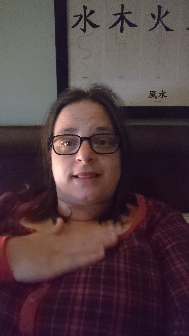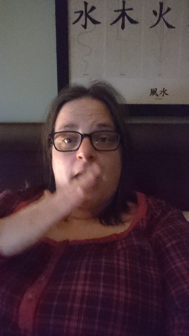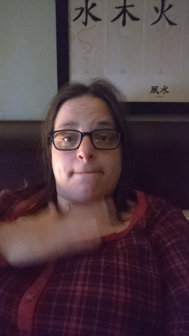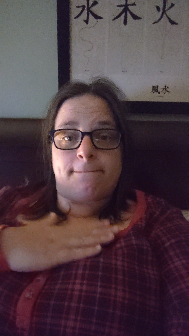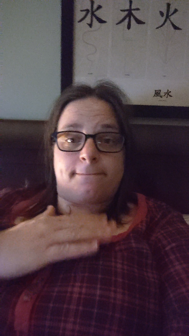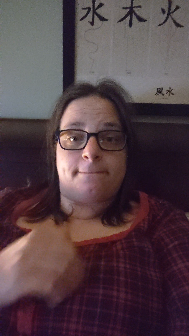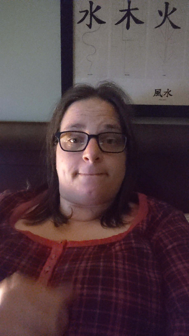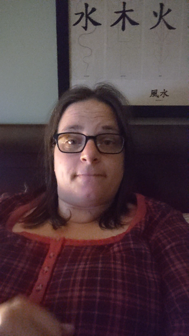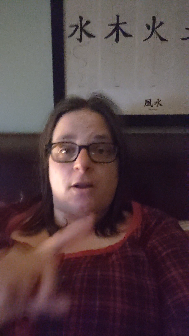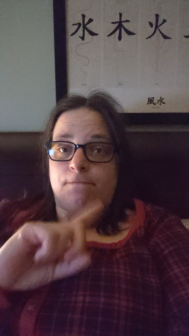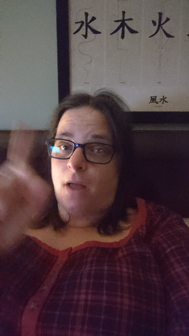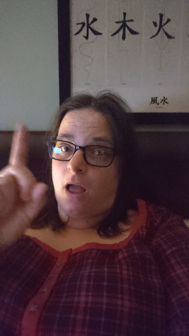but